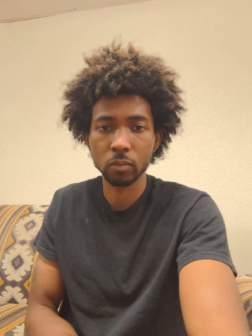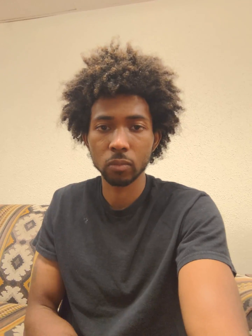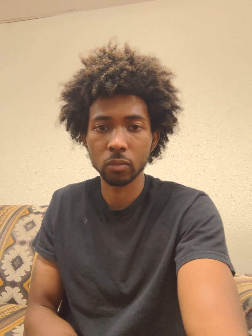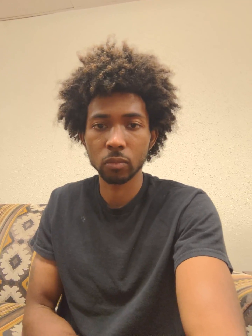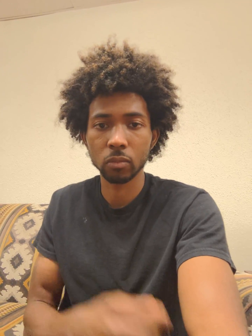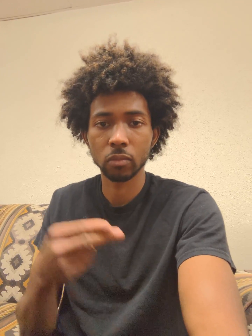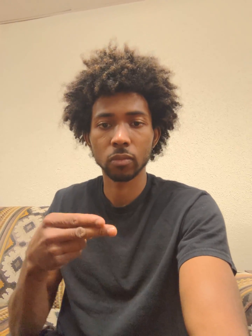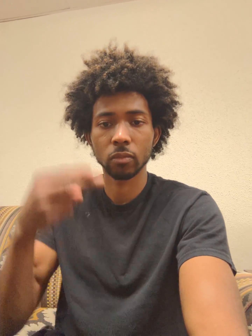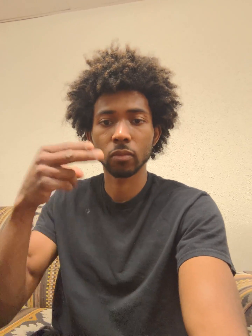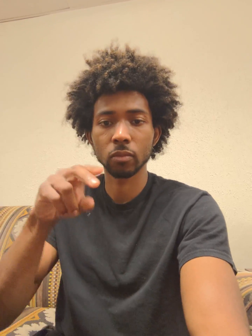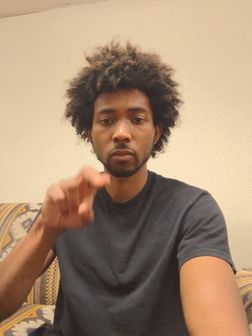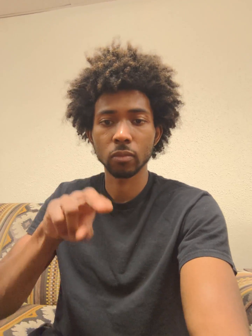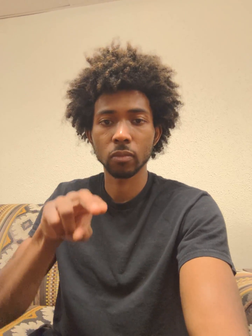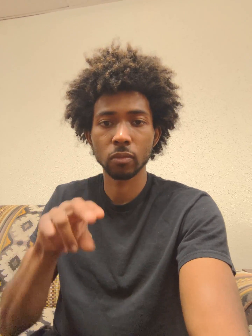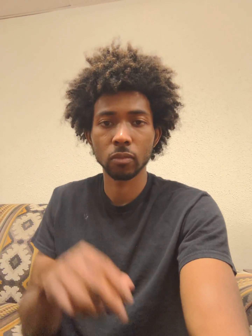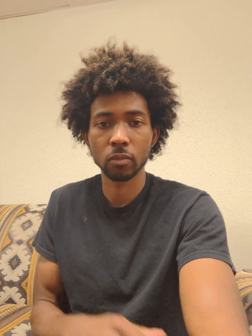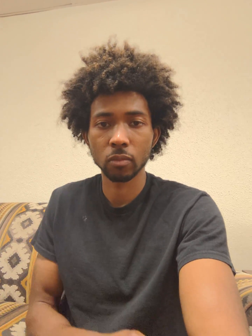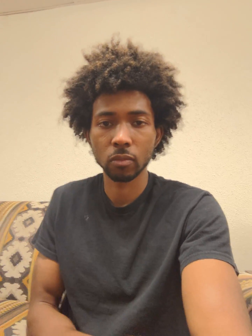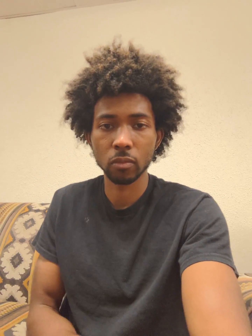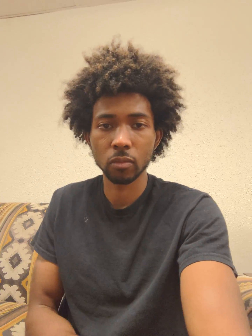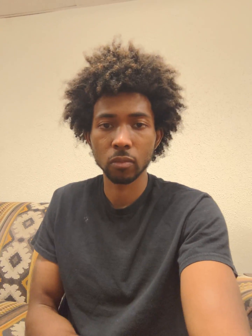high chair